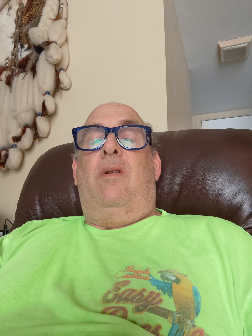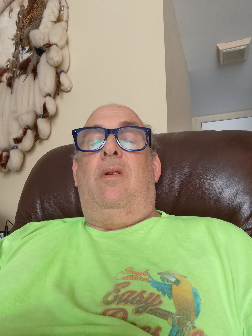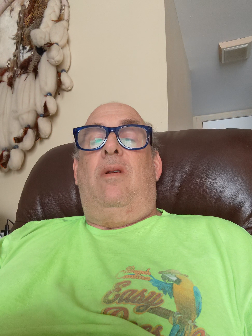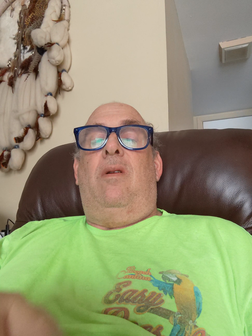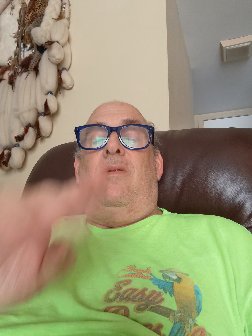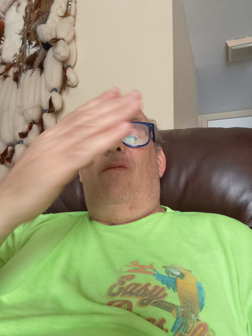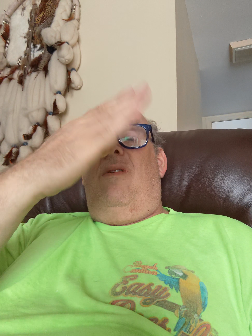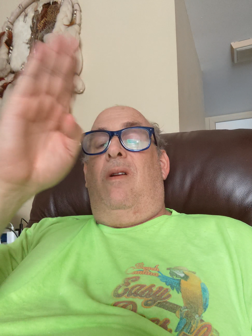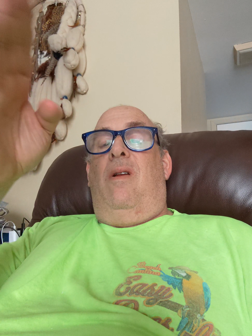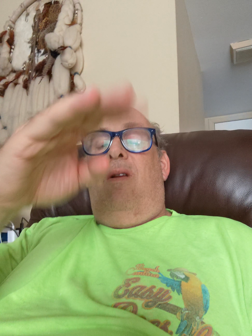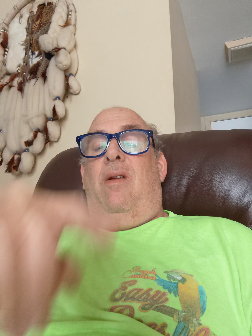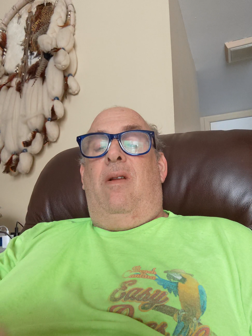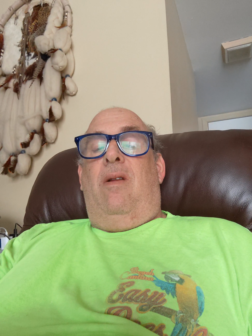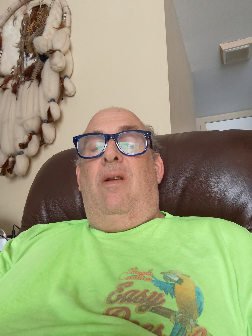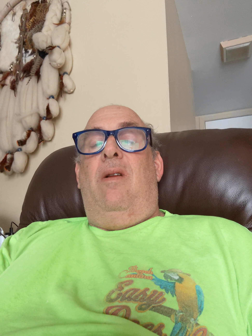flag